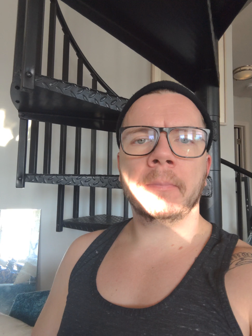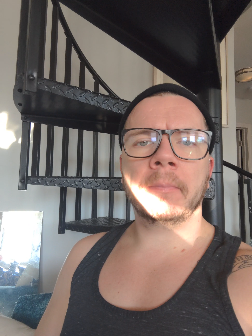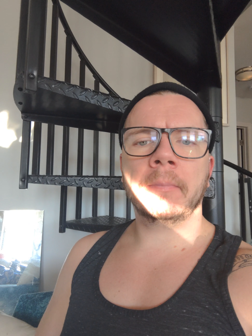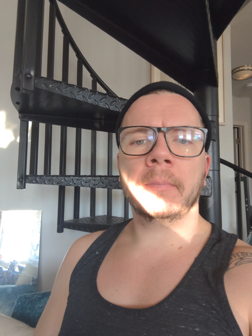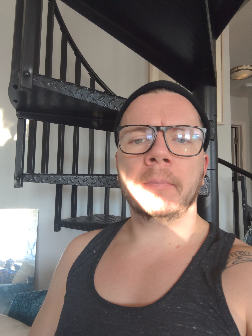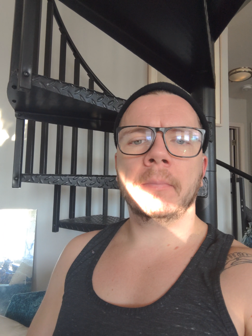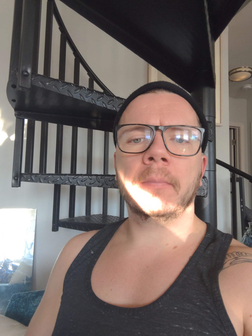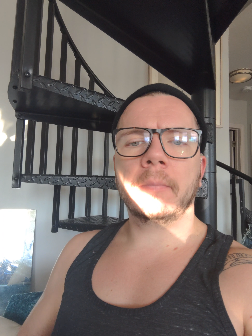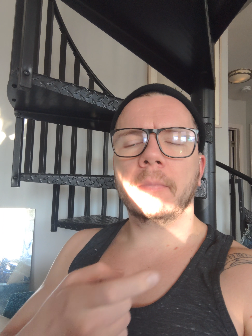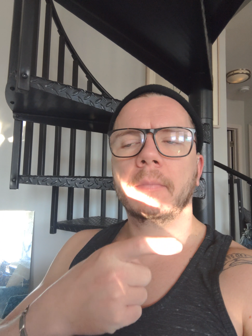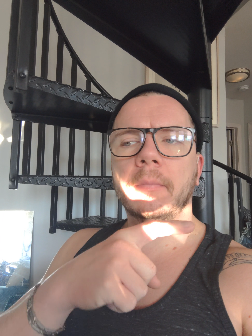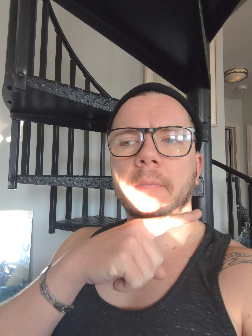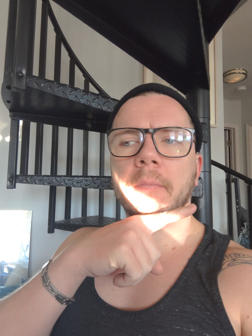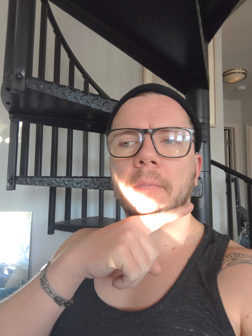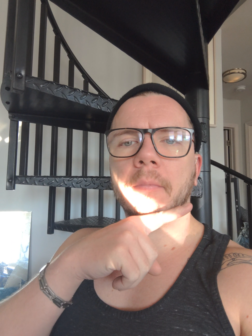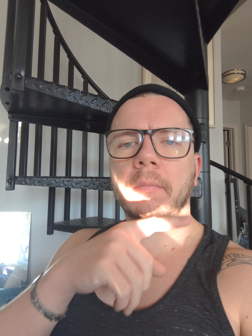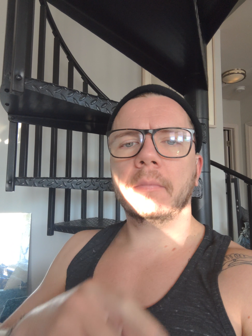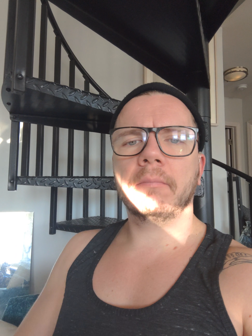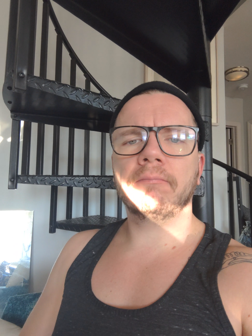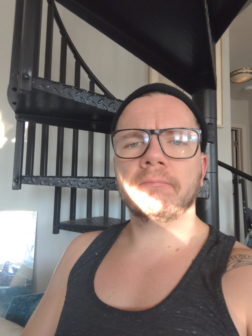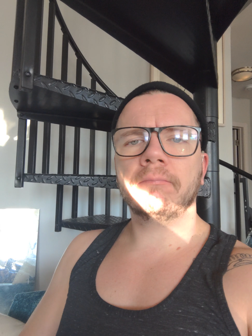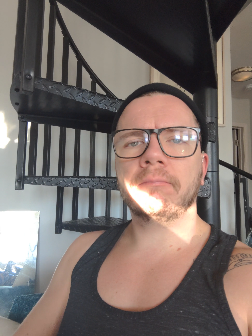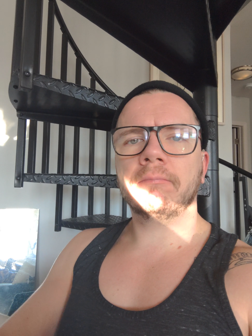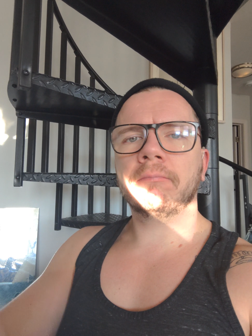cereal